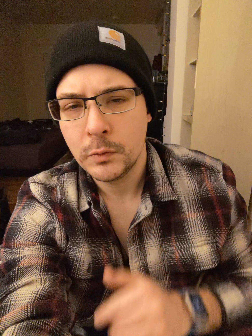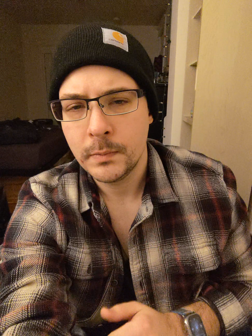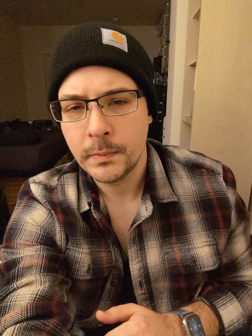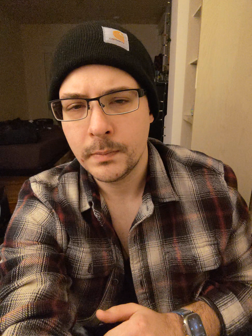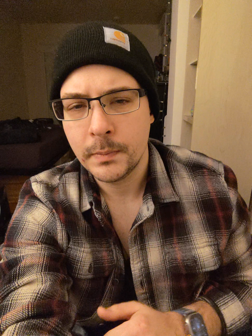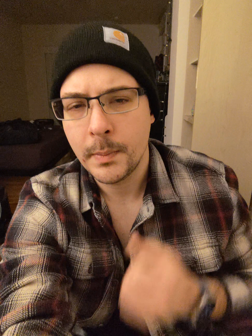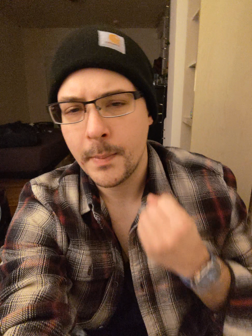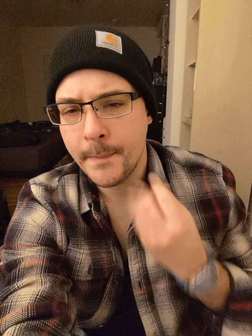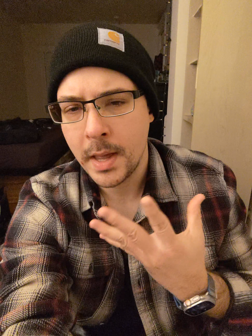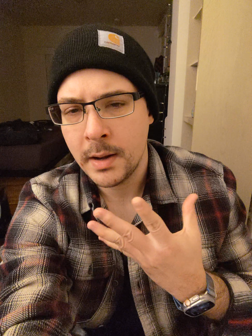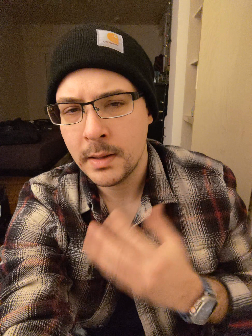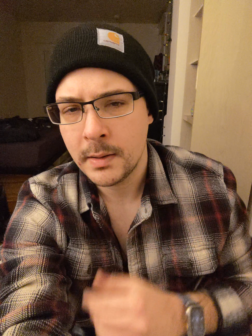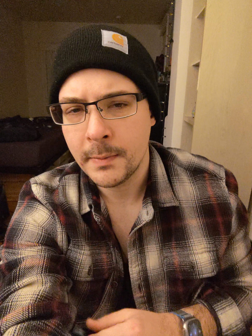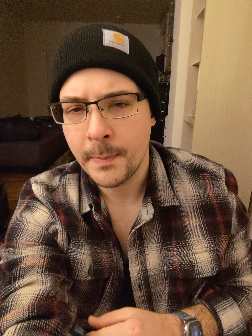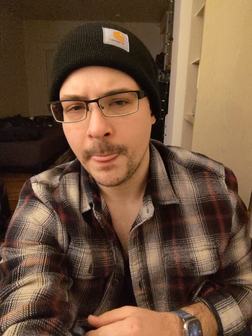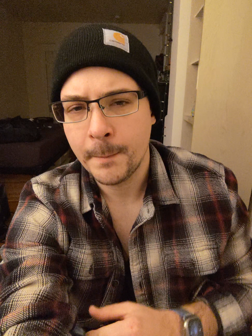many